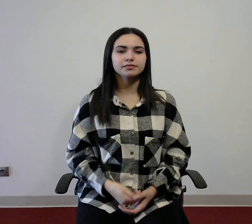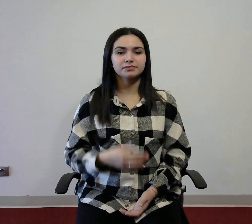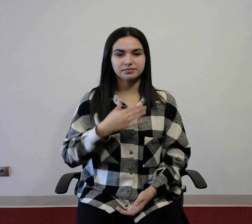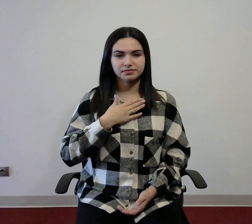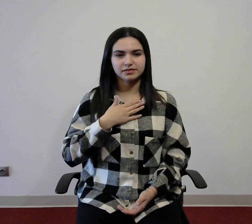mən